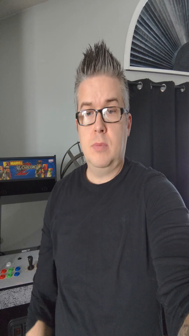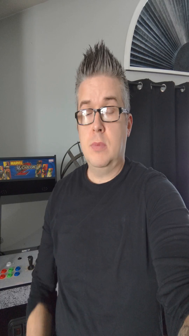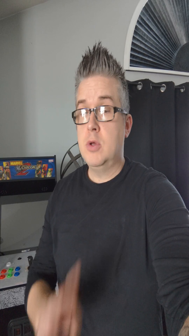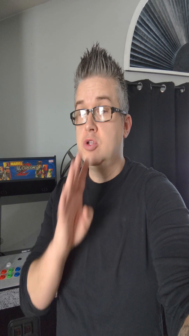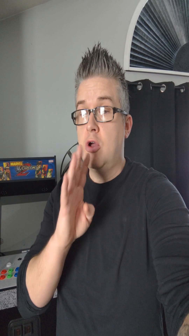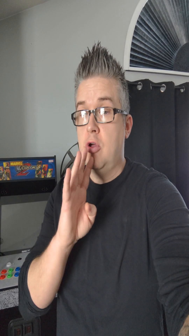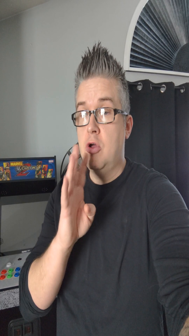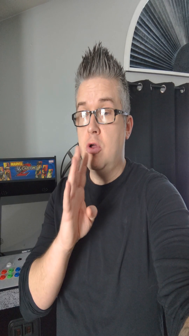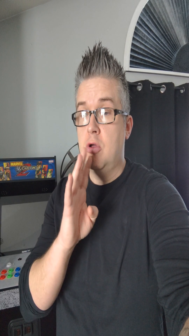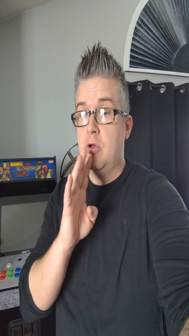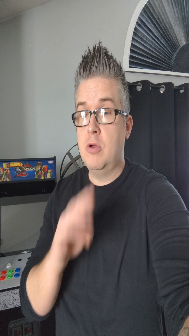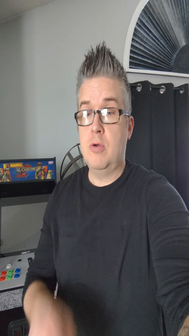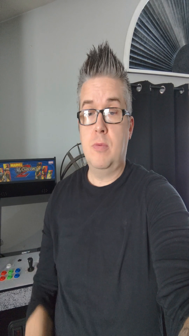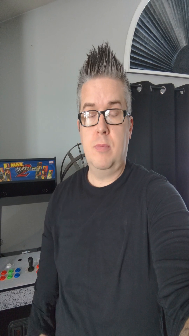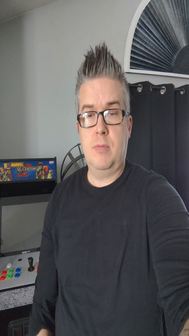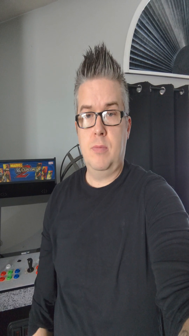talk